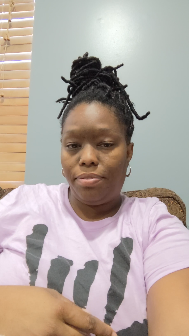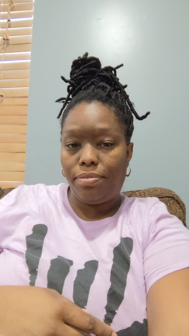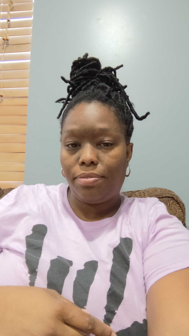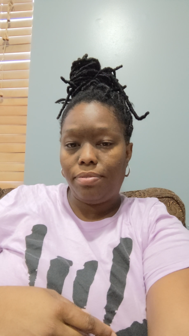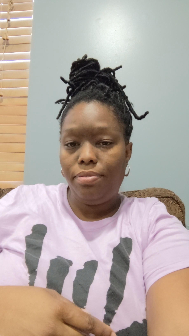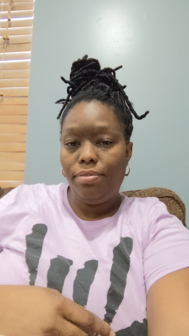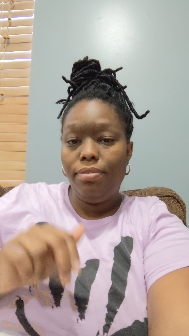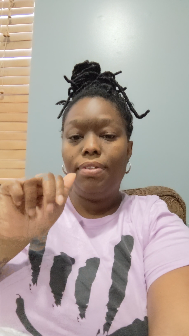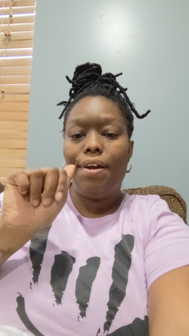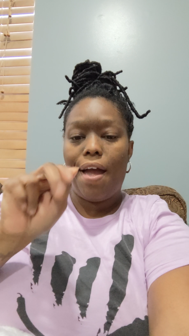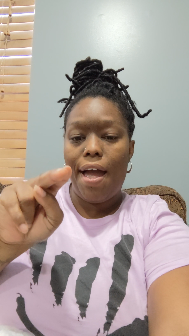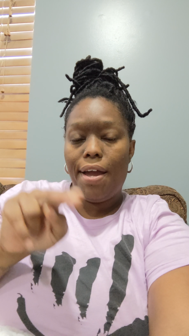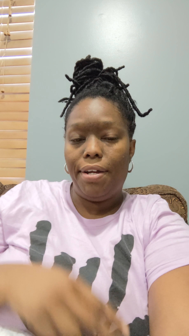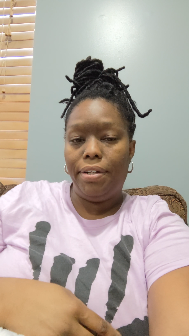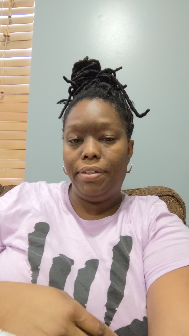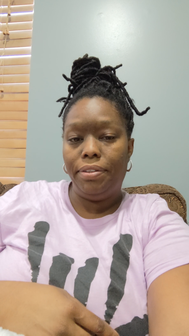an